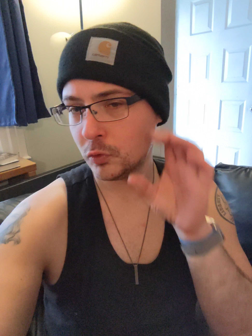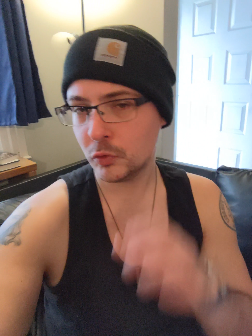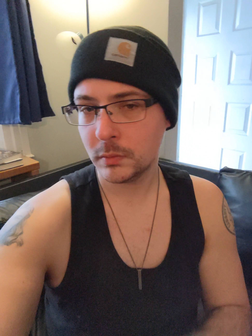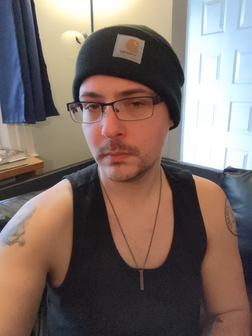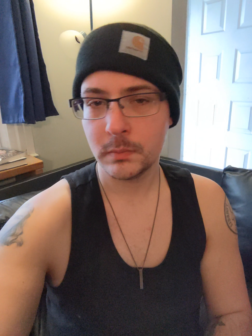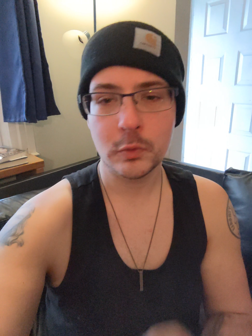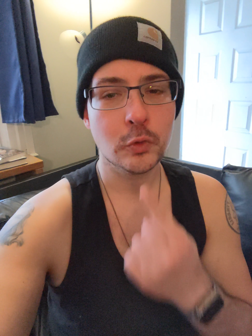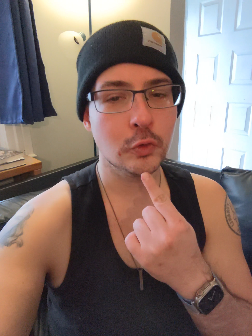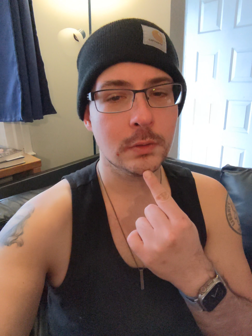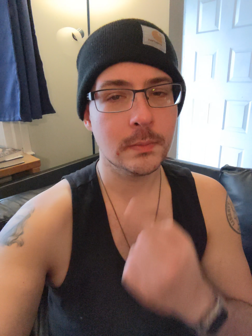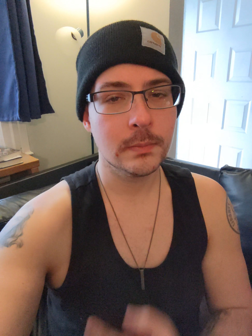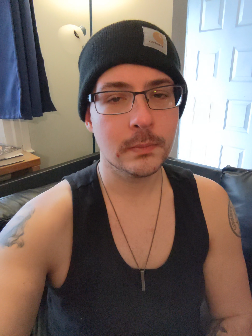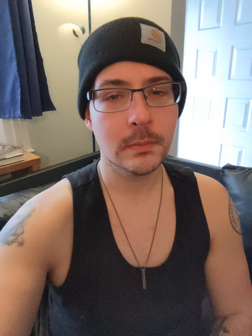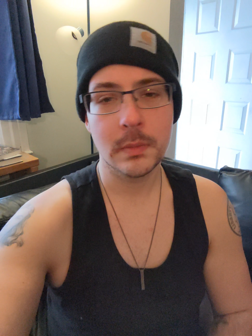chin